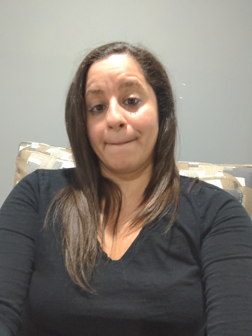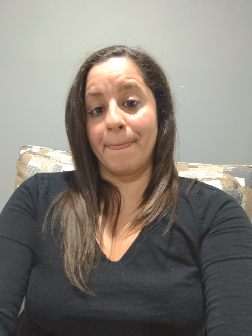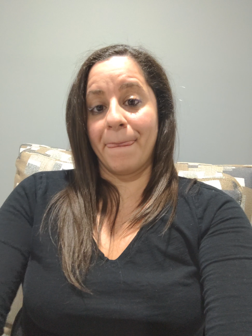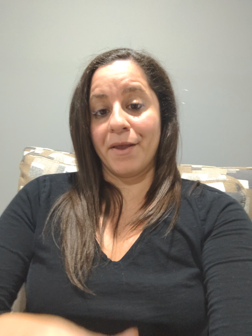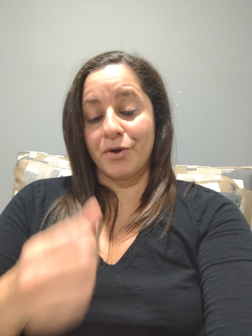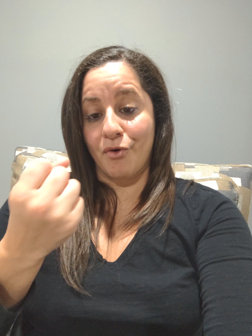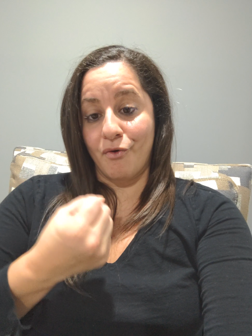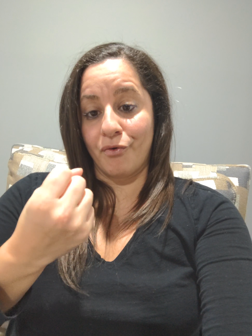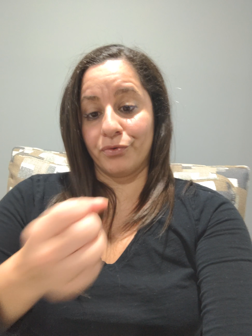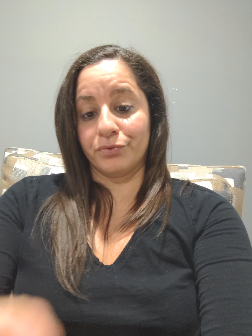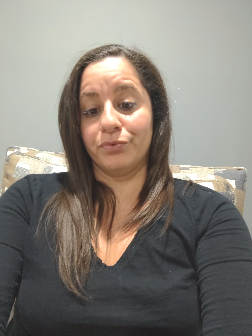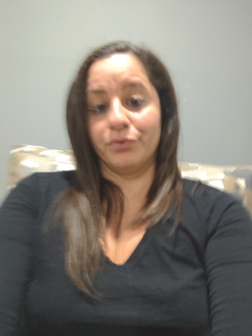car